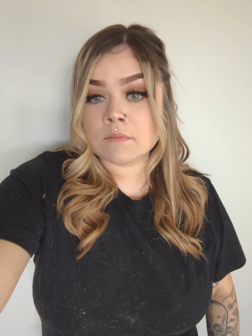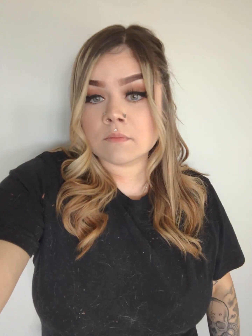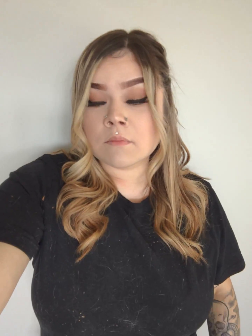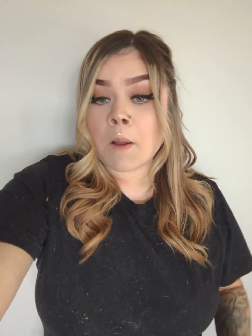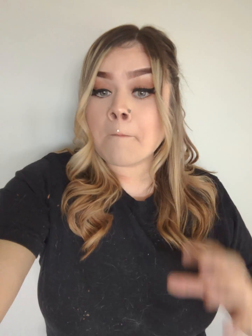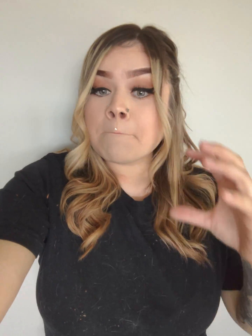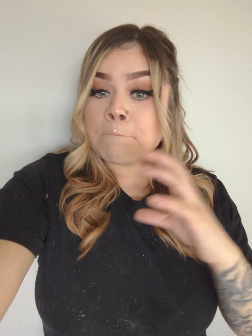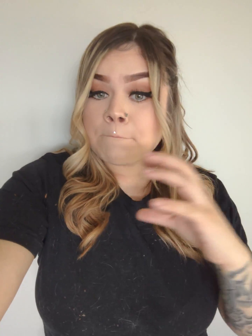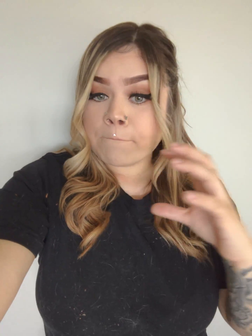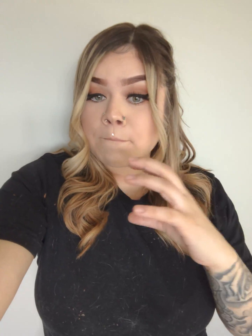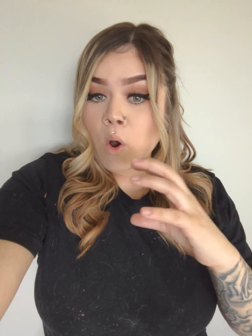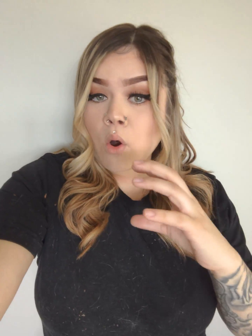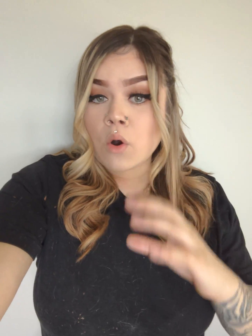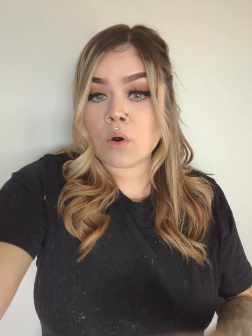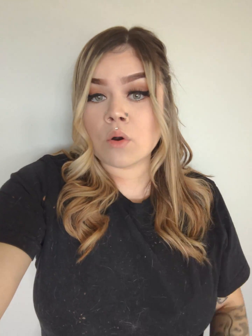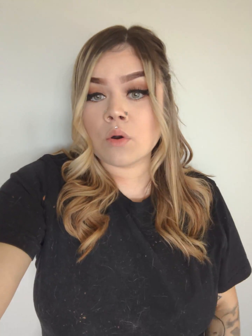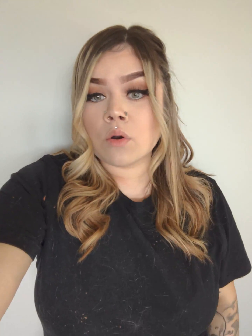ball